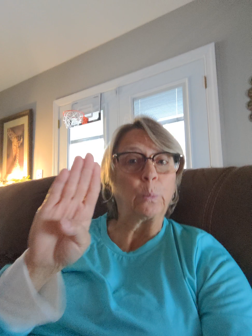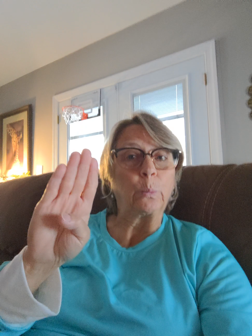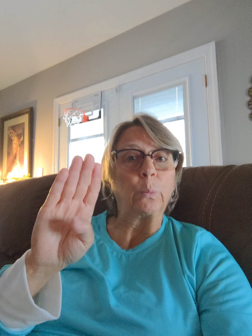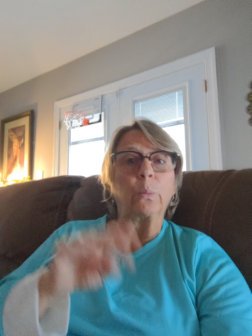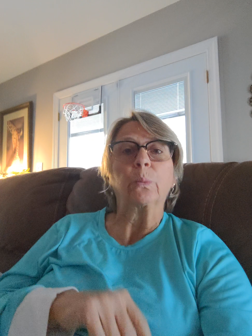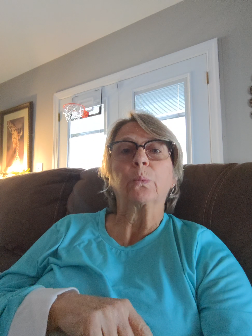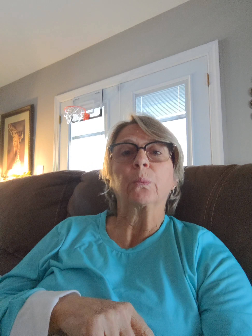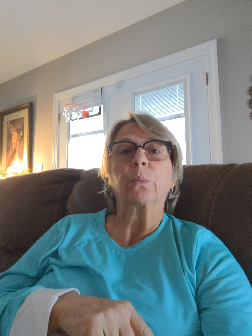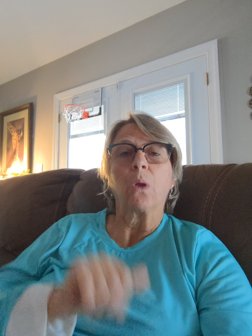blue